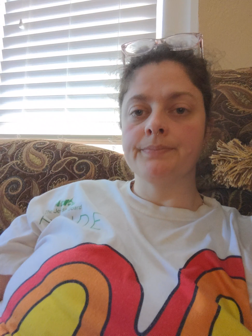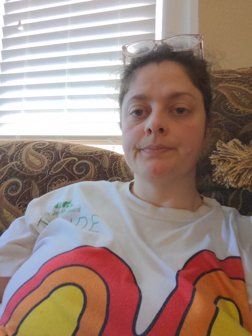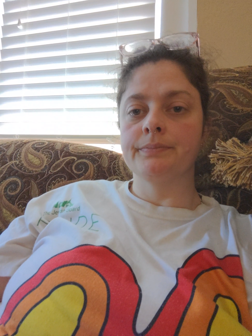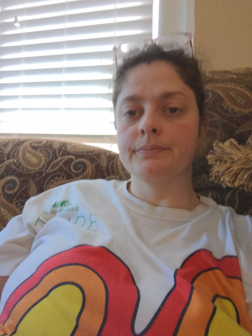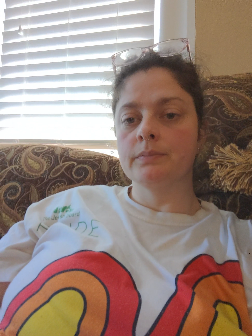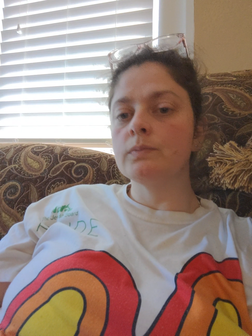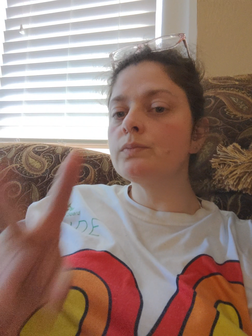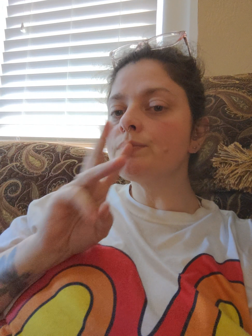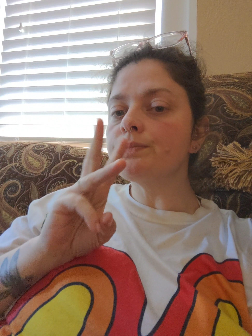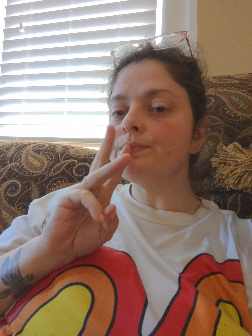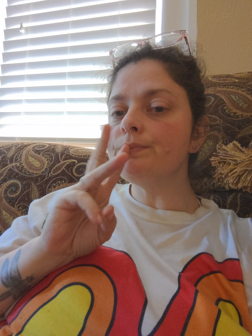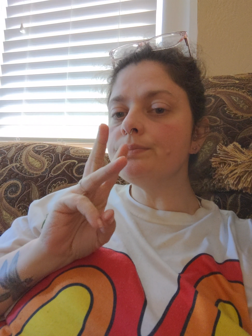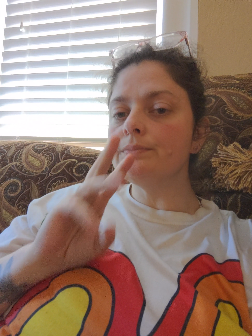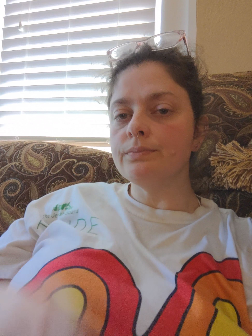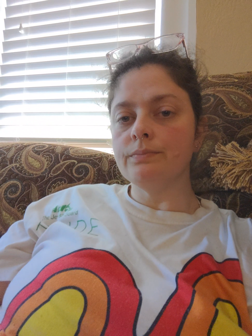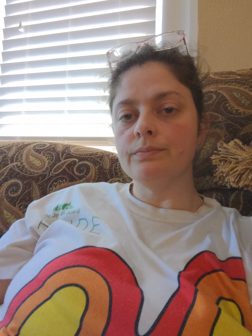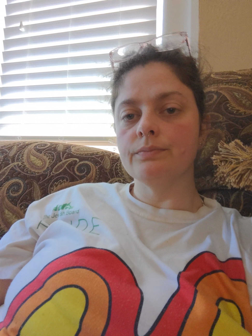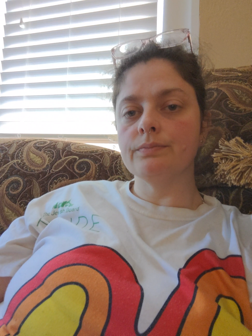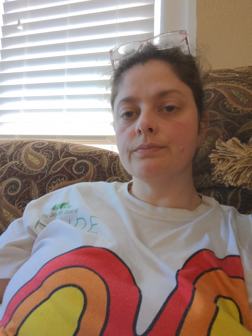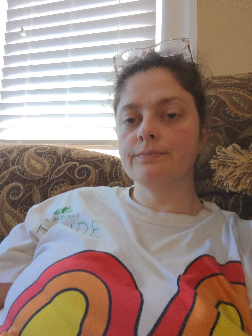water